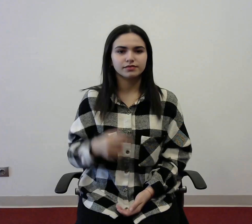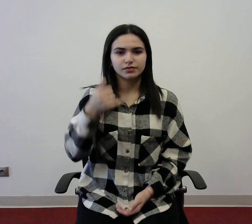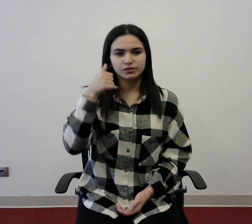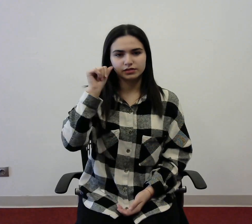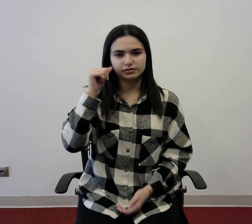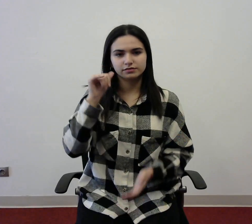dünən